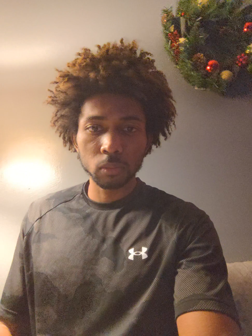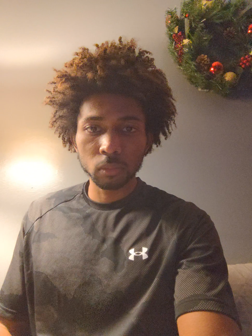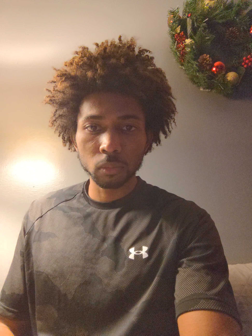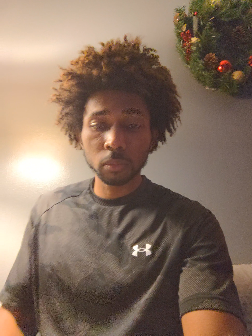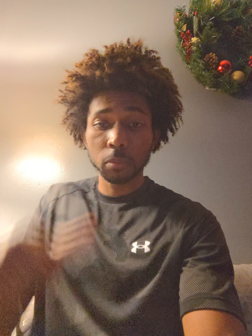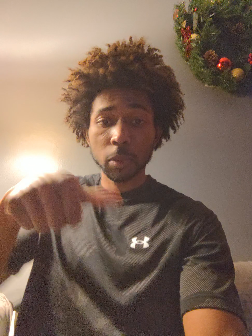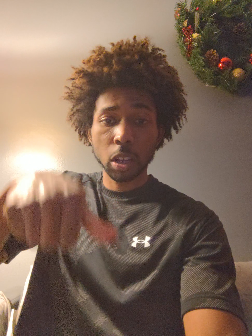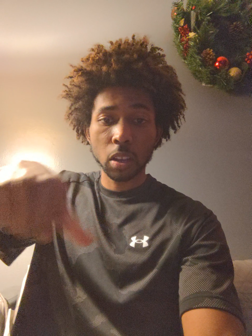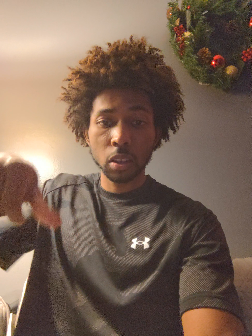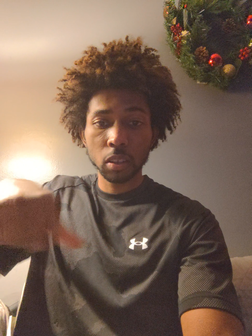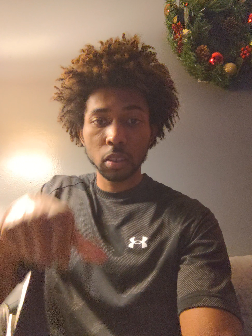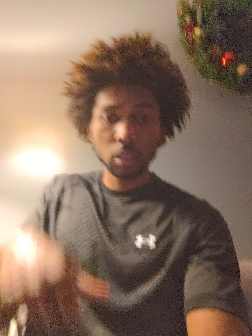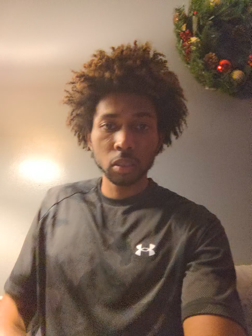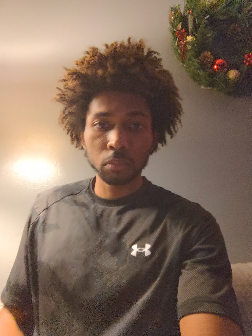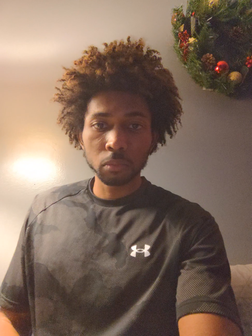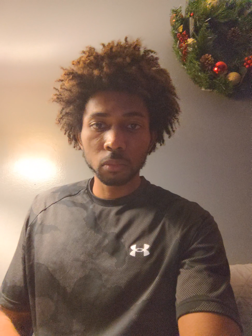puzzle